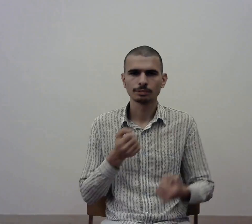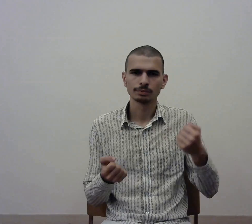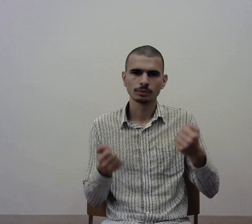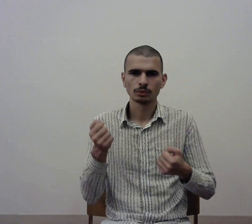avtomobil